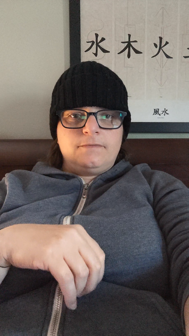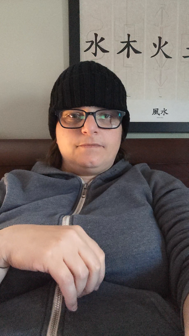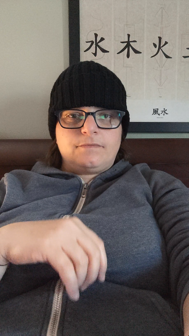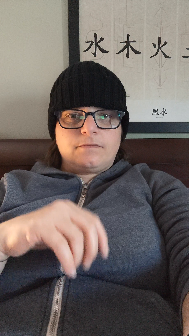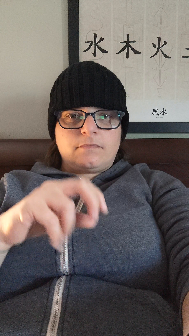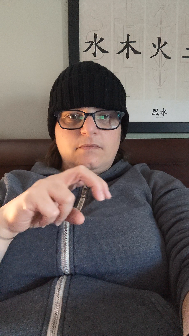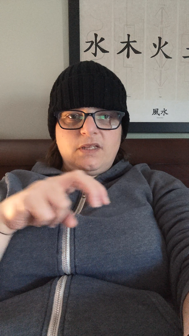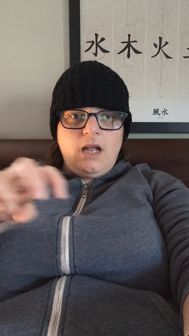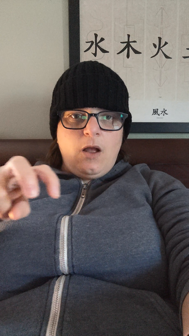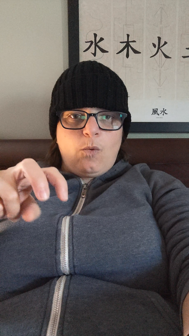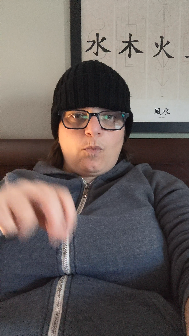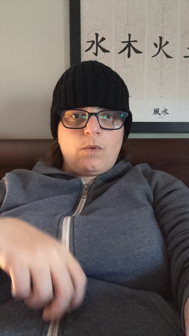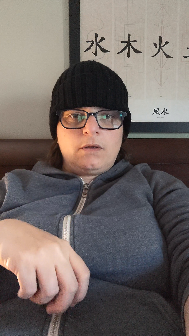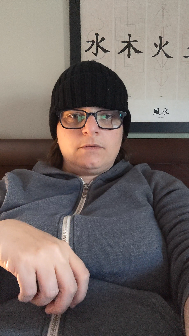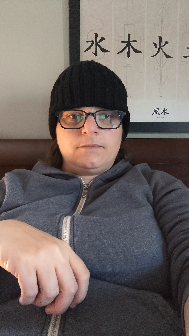couch